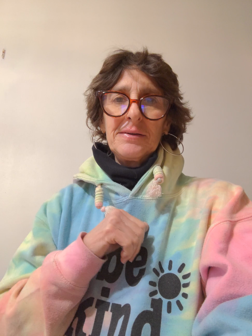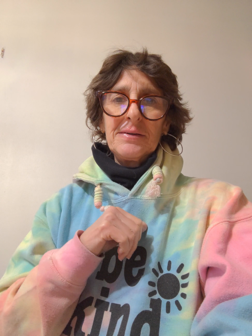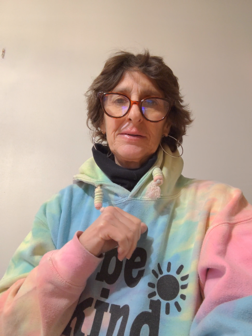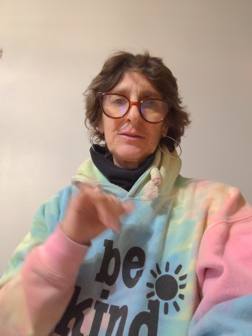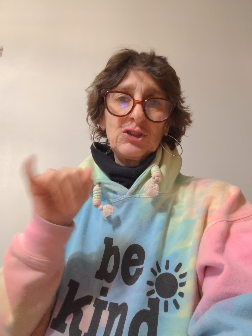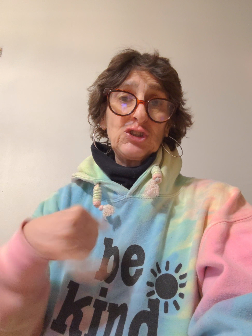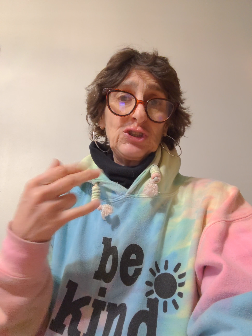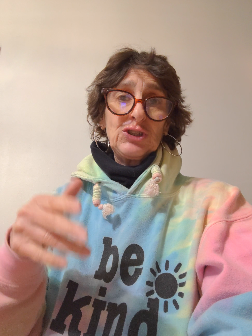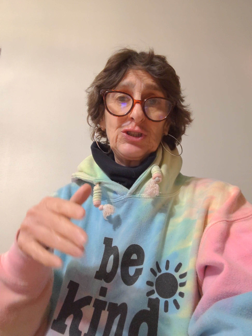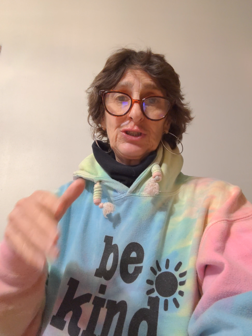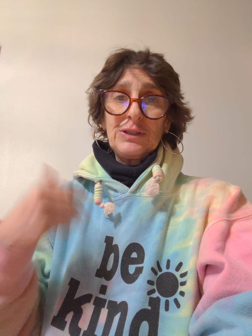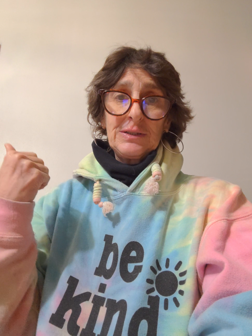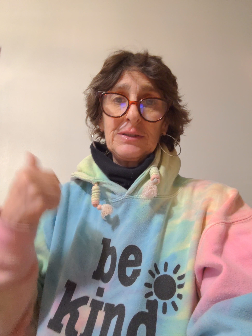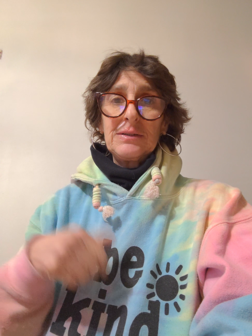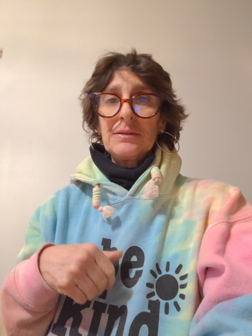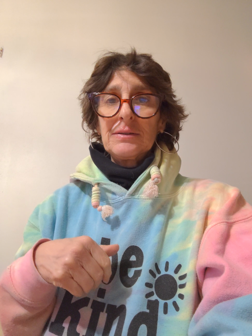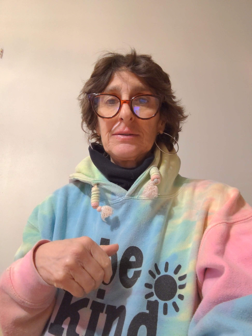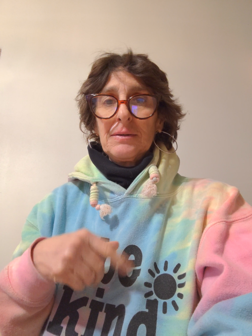jeans